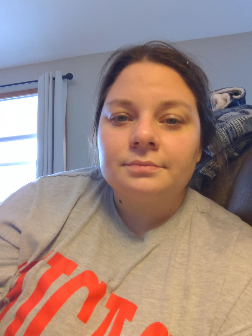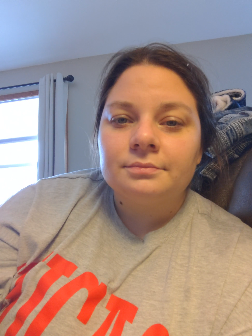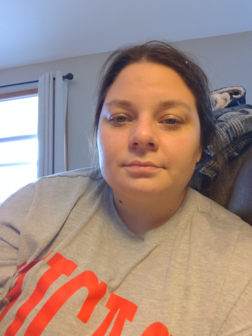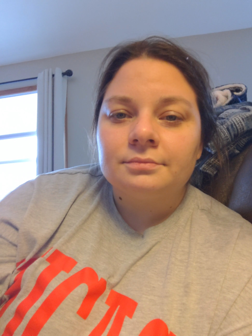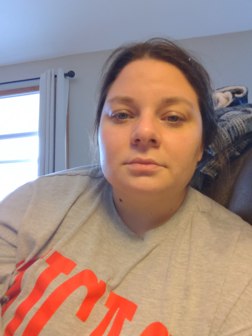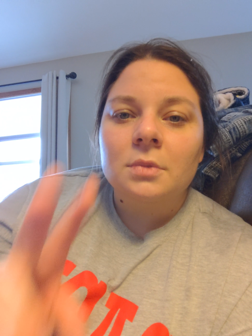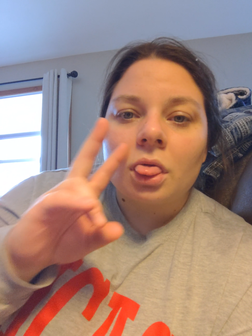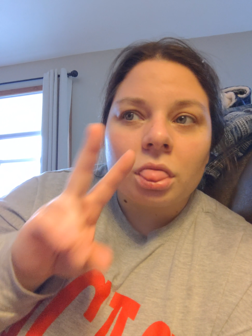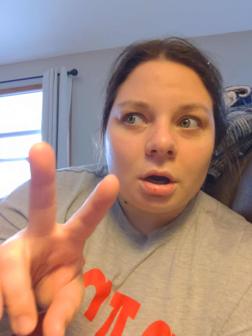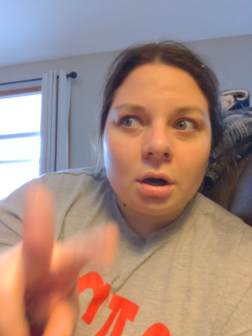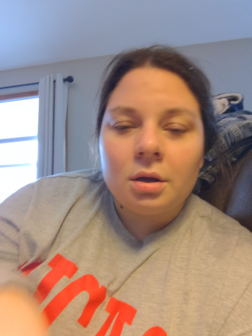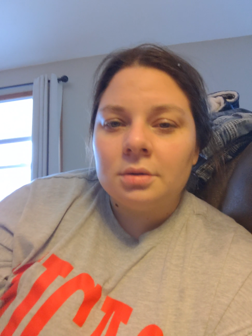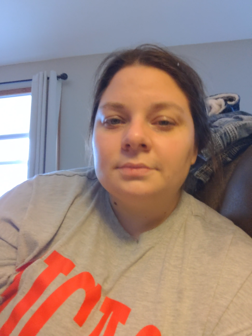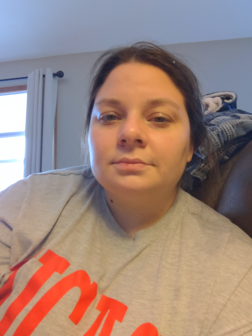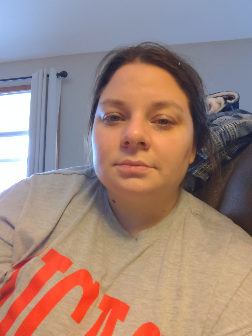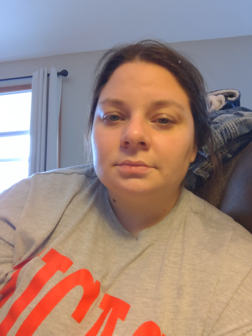look